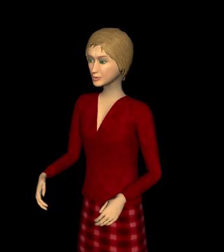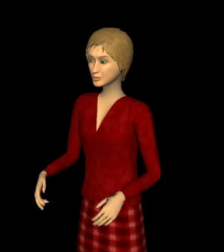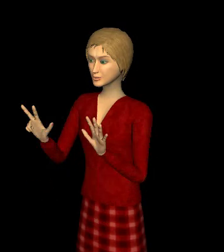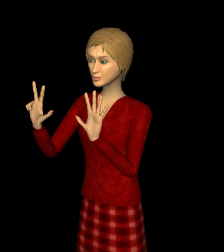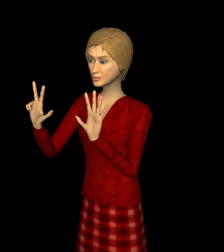8